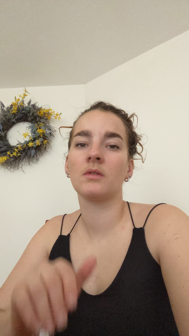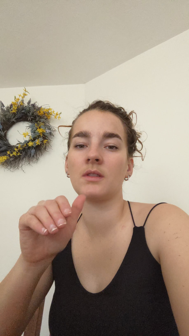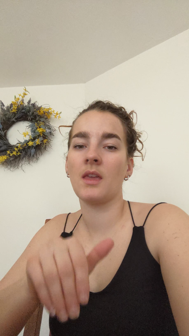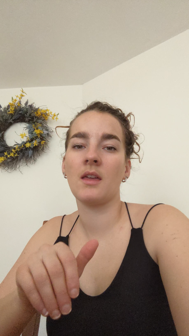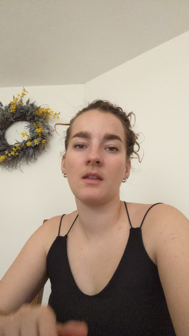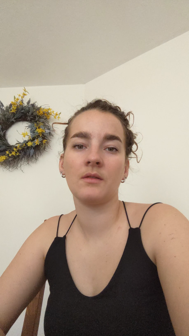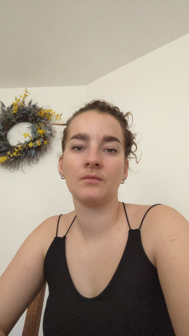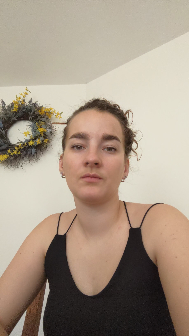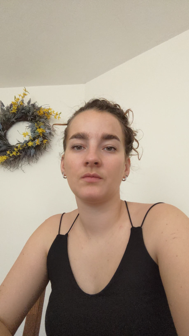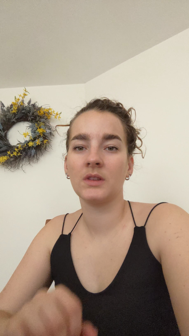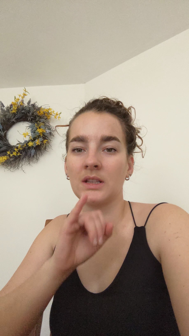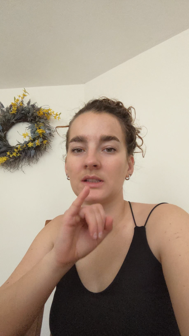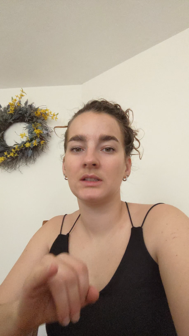is